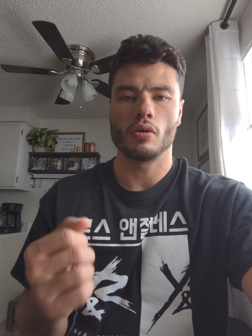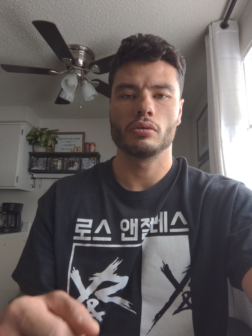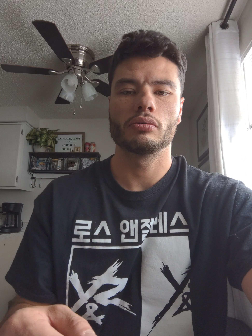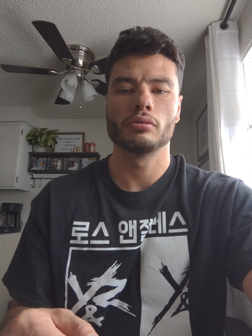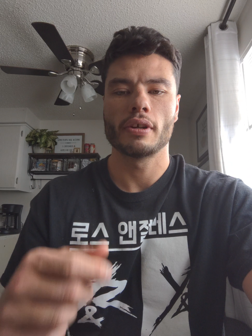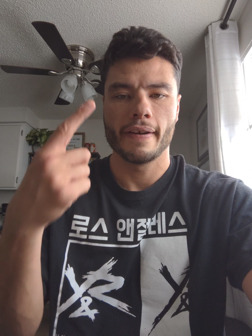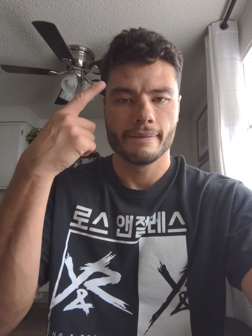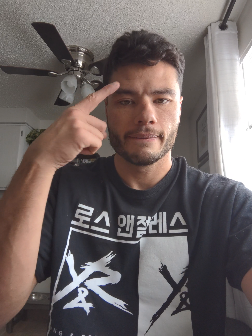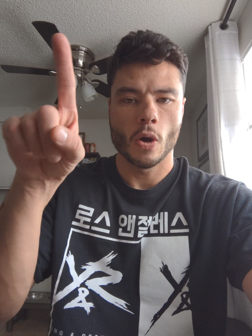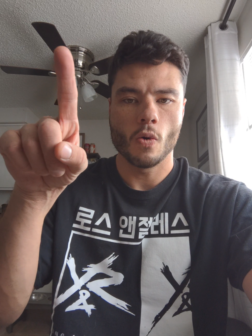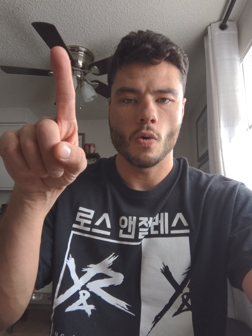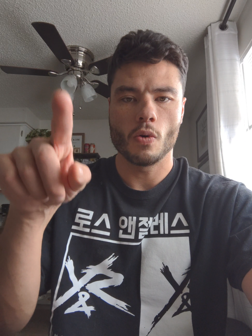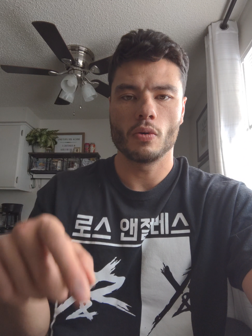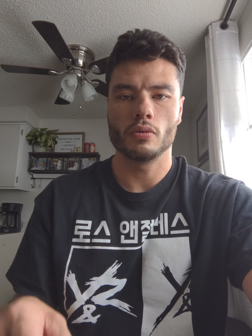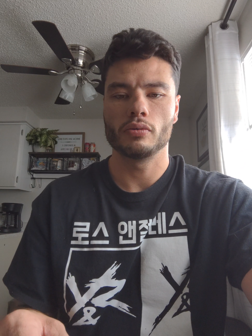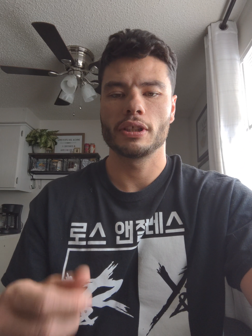for